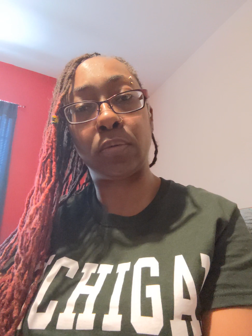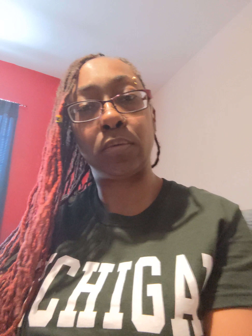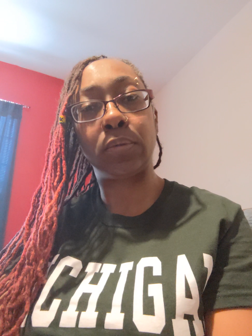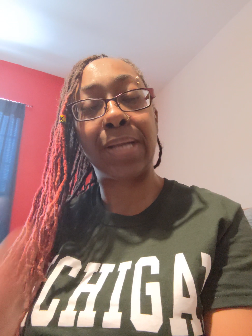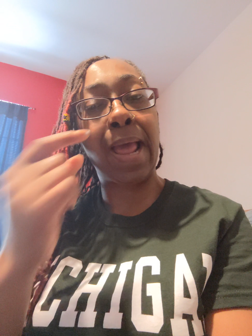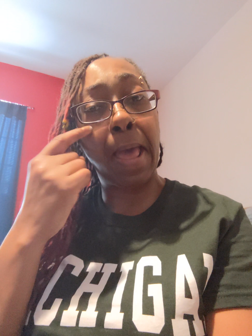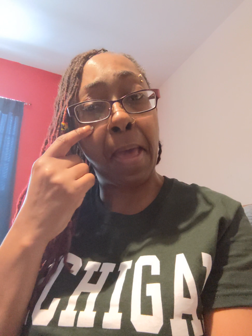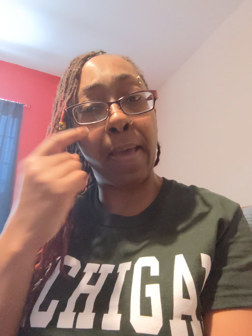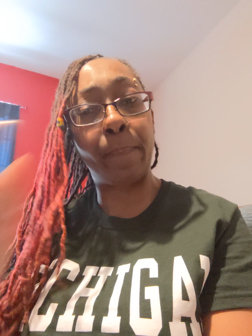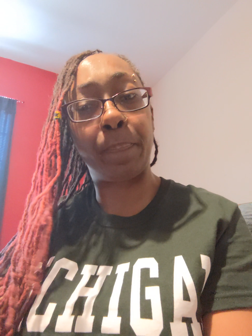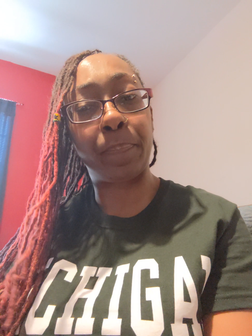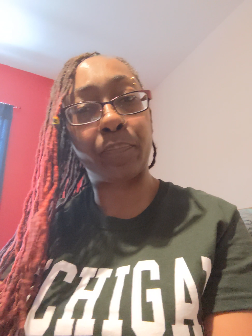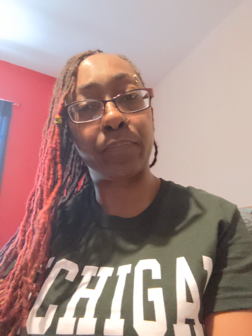eye